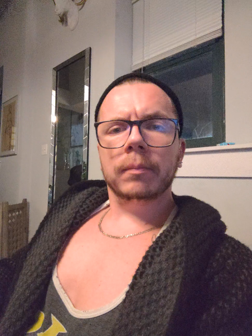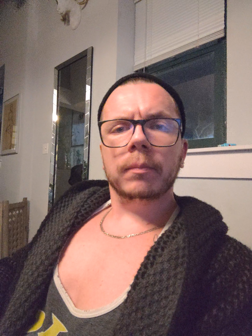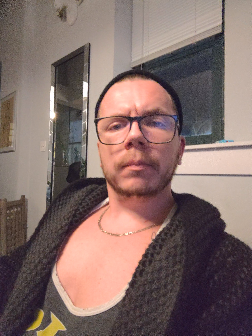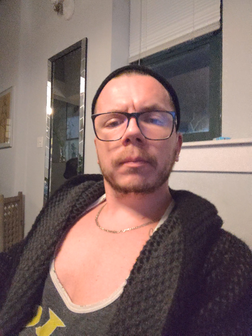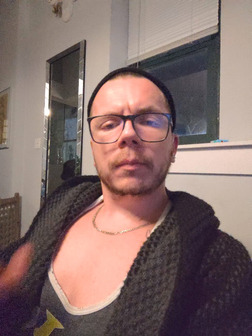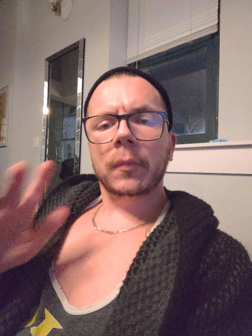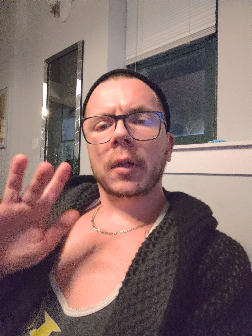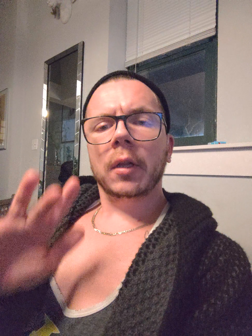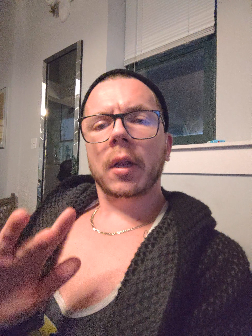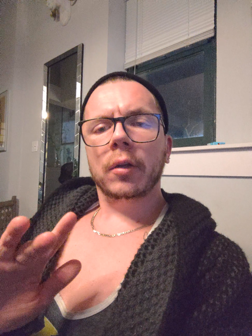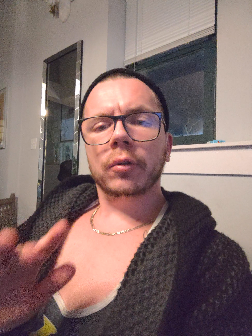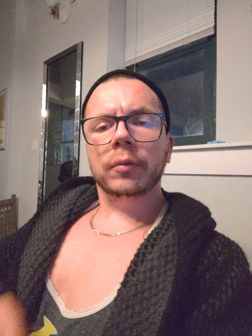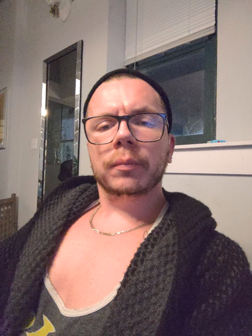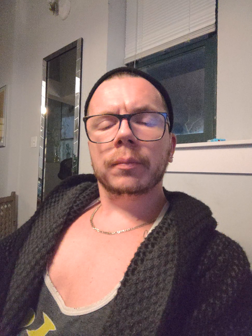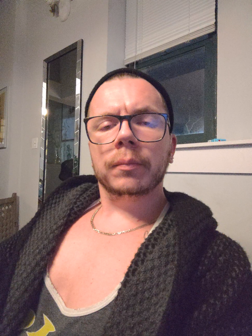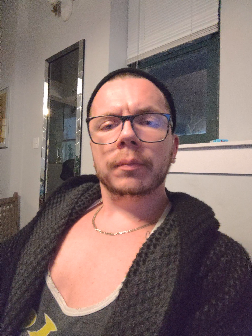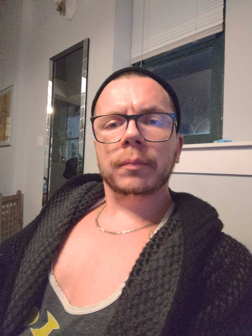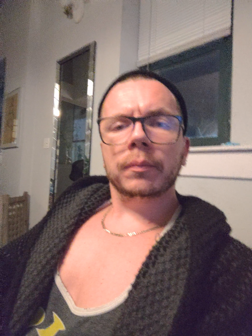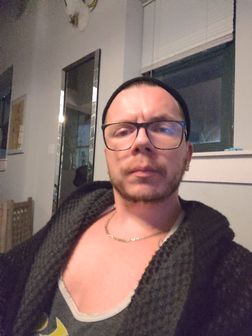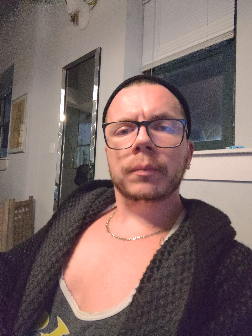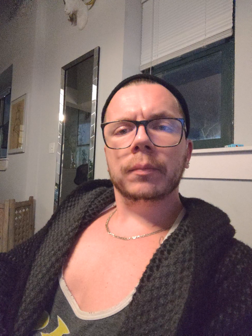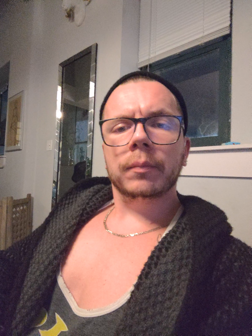touch